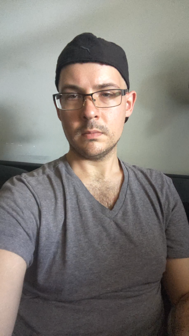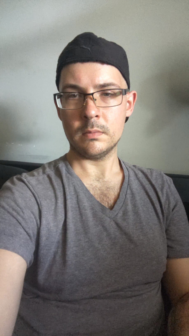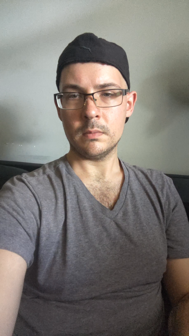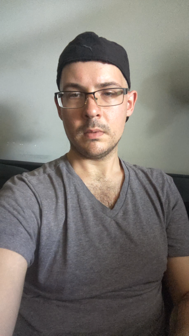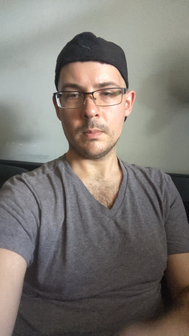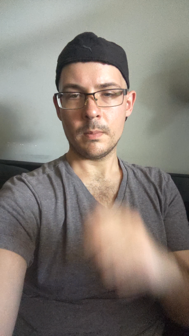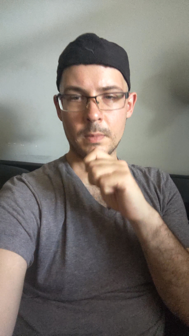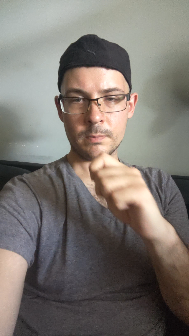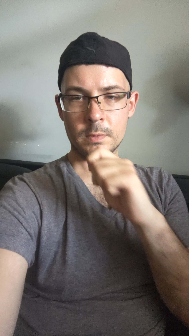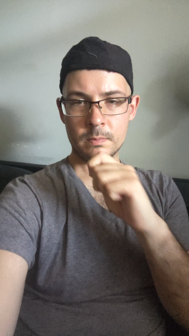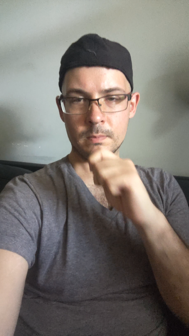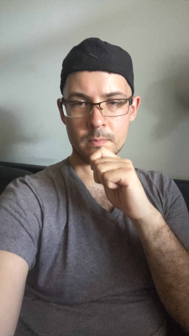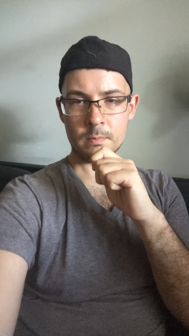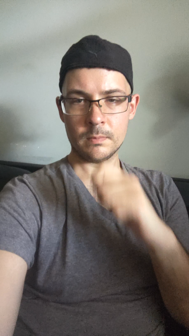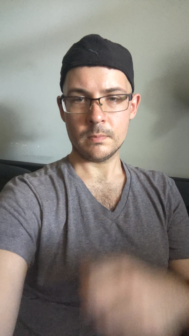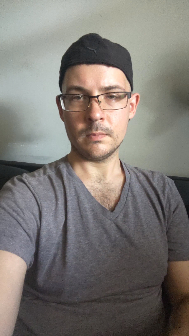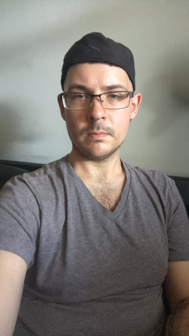popsicle